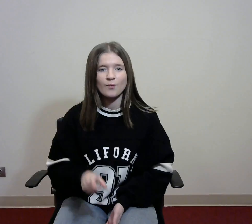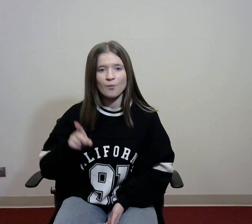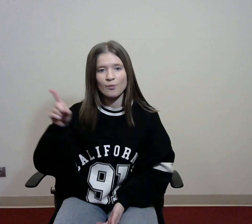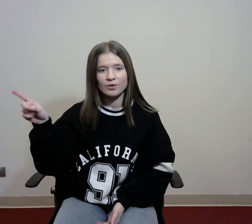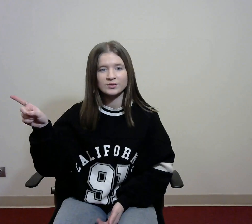O